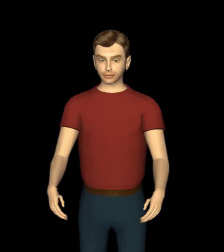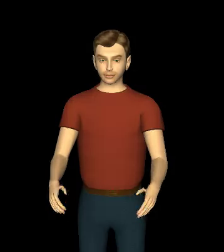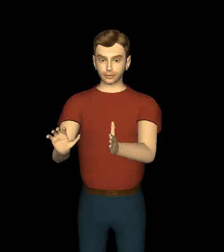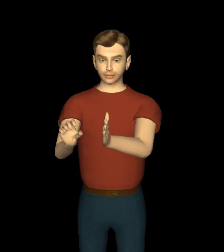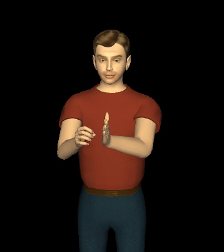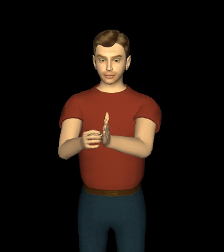طماطم